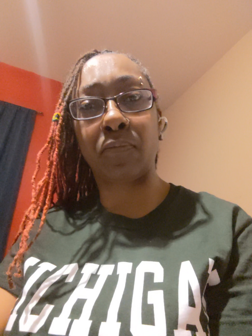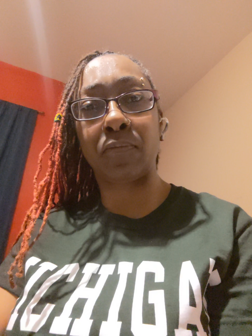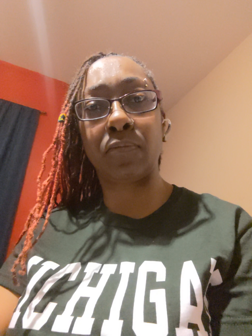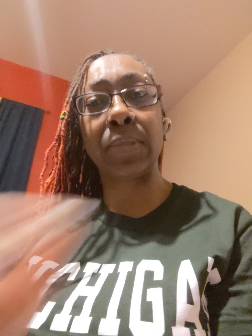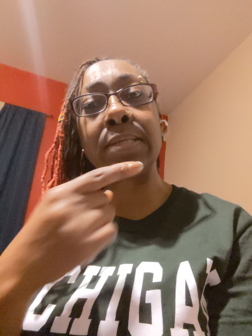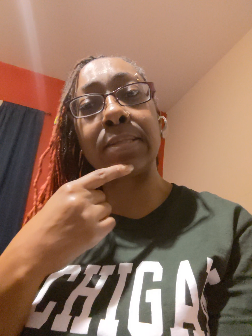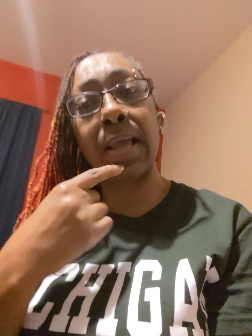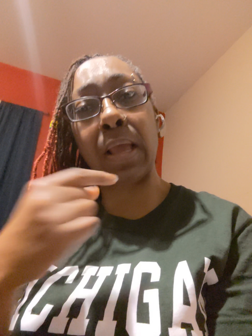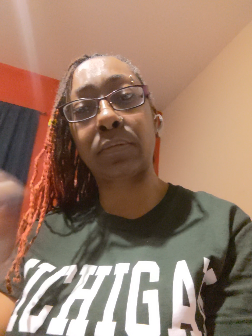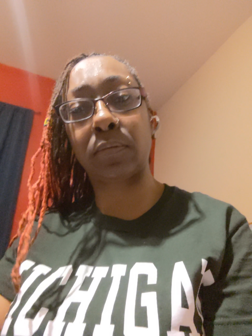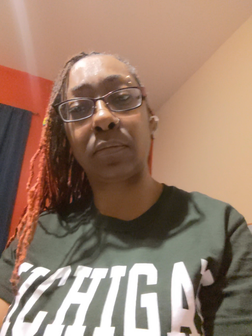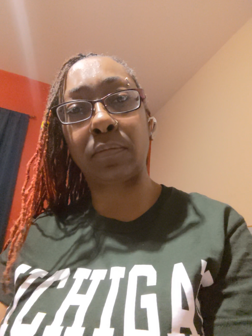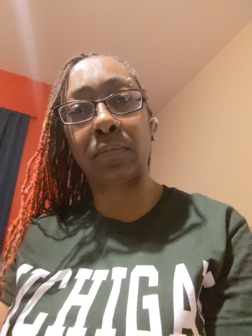say